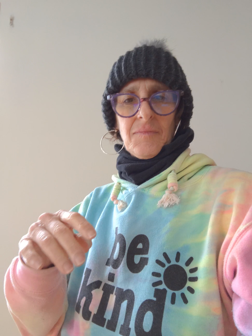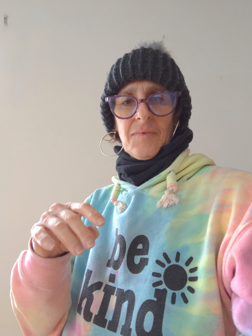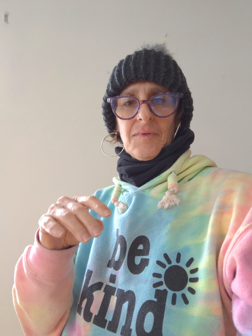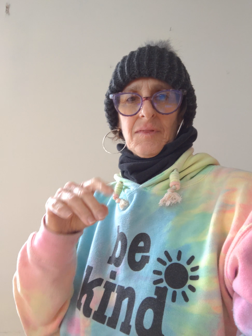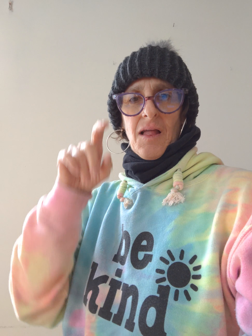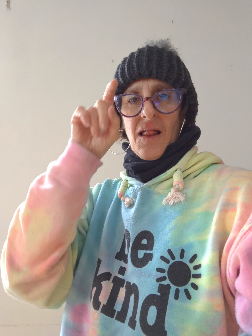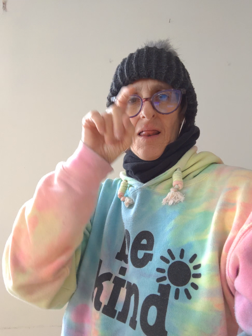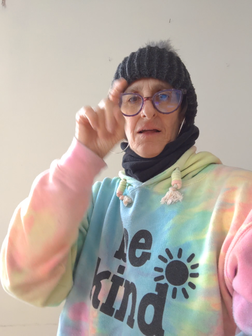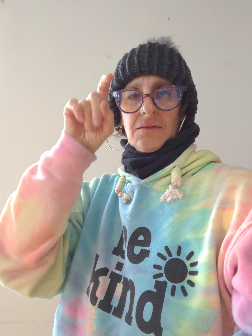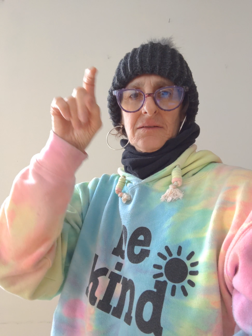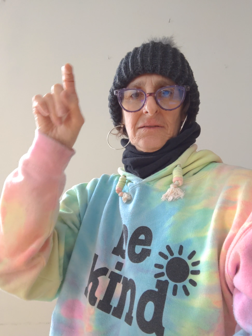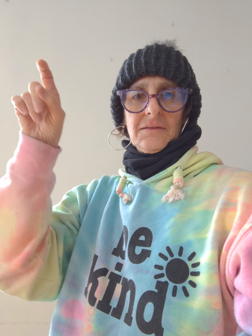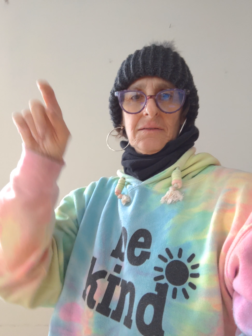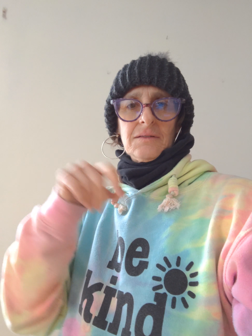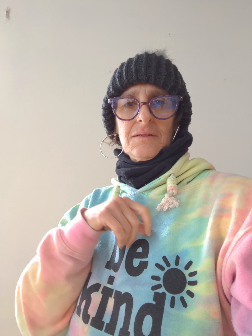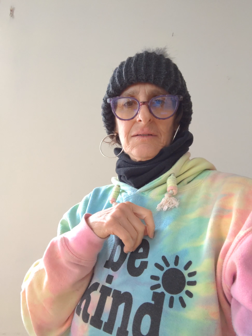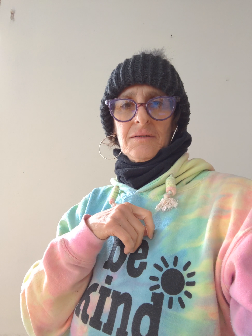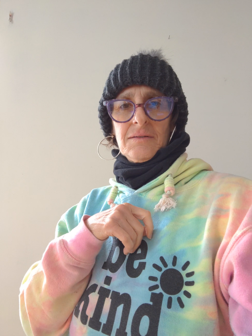closet